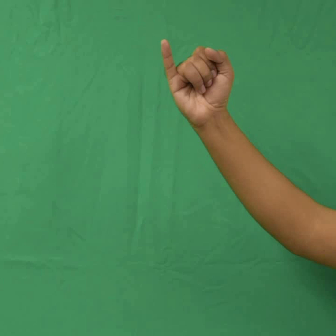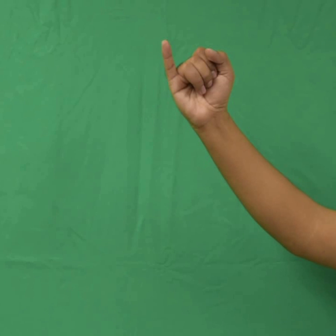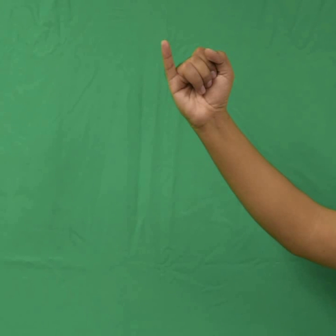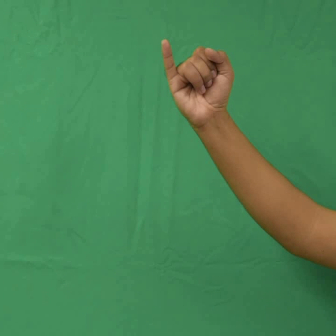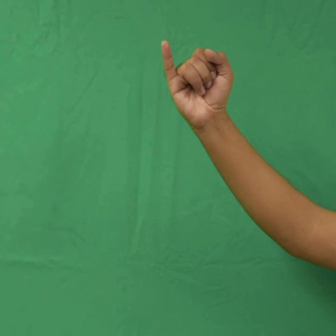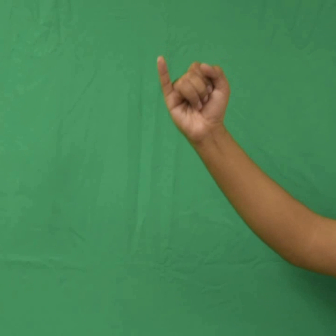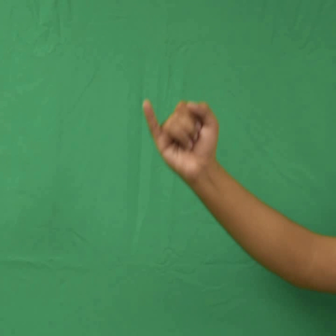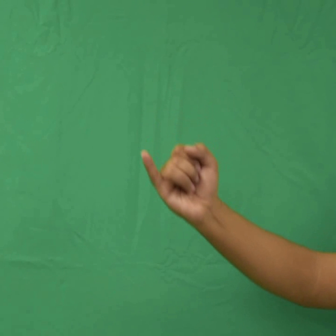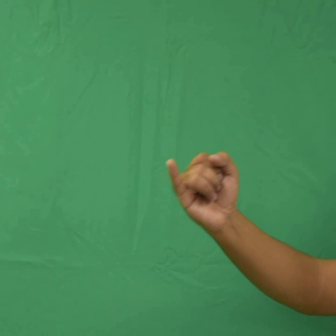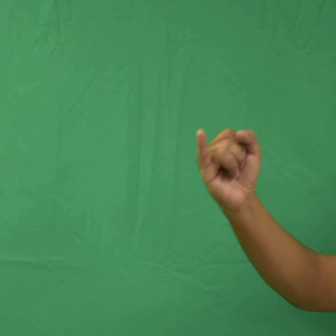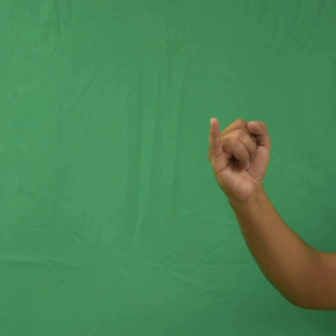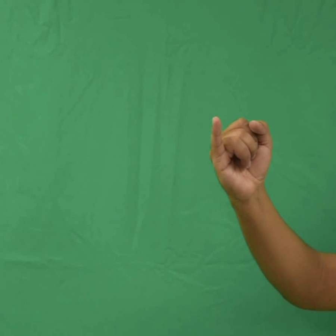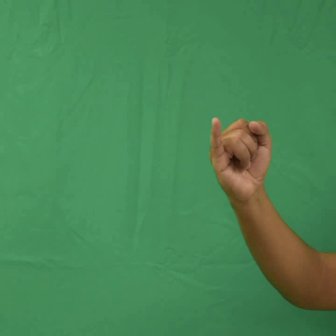J